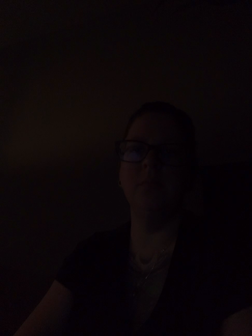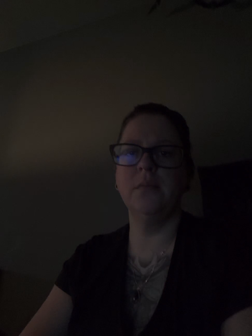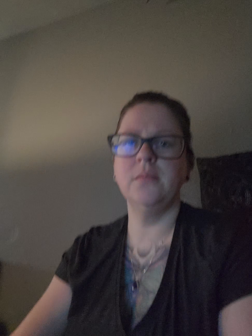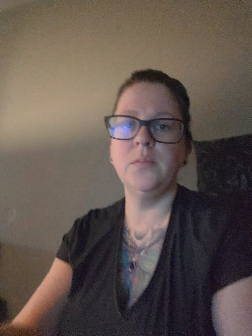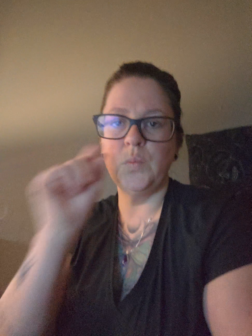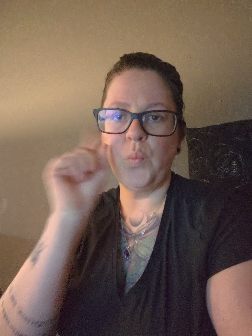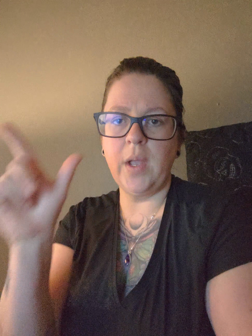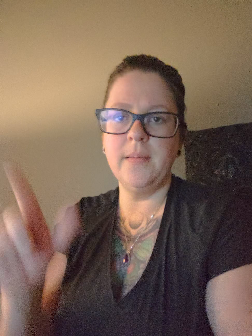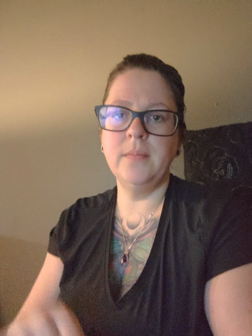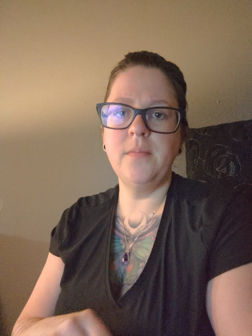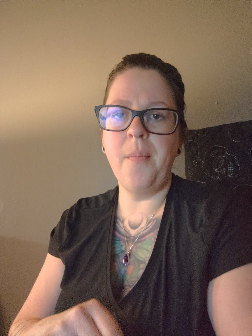wake